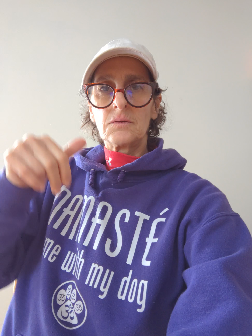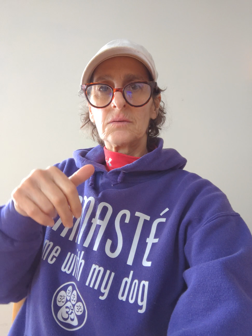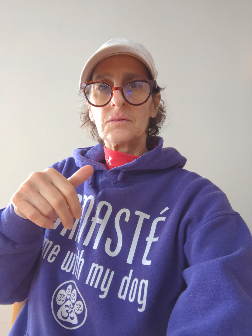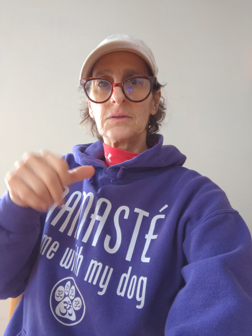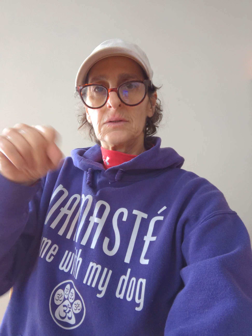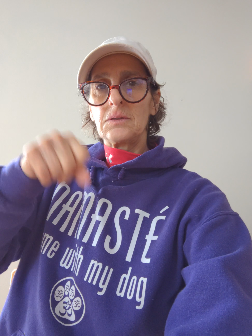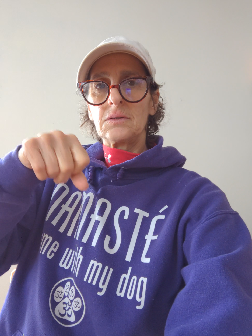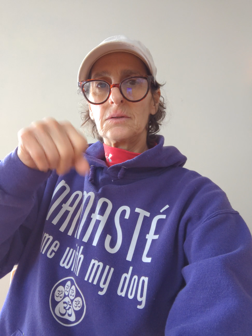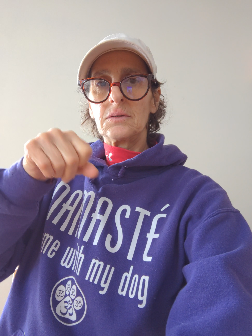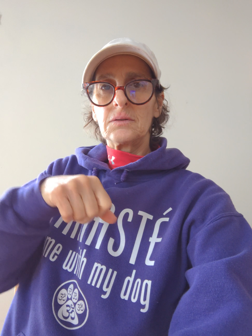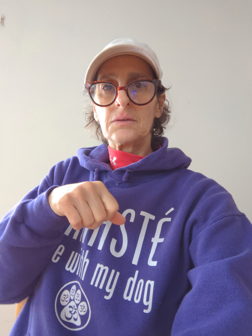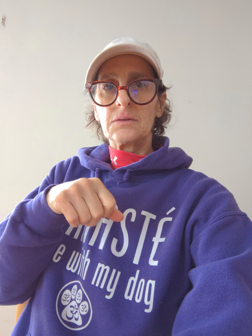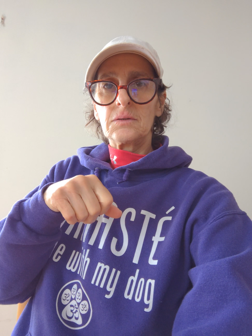yes